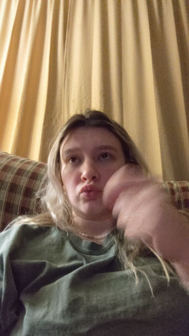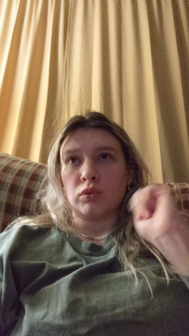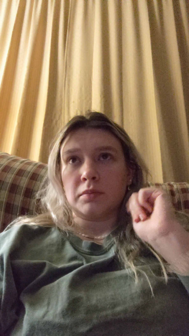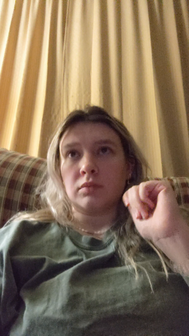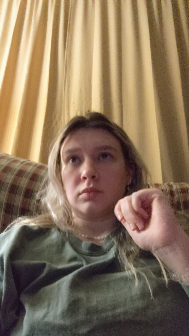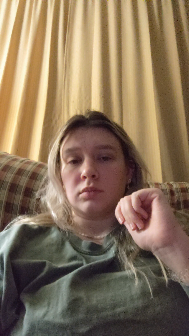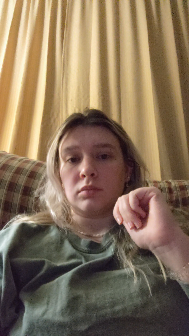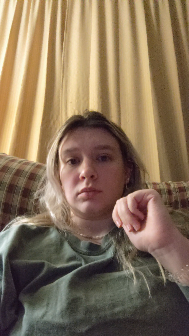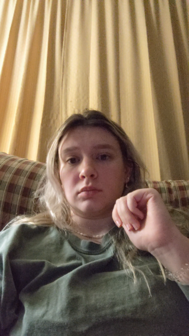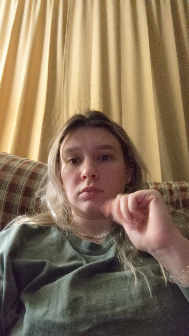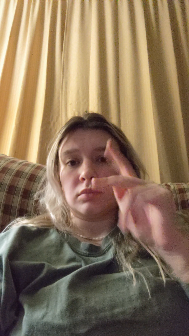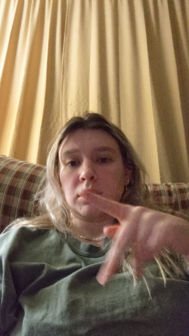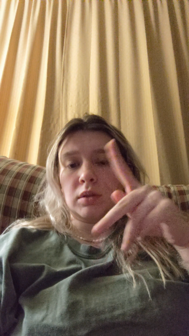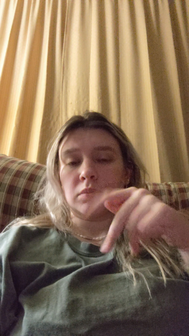people